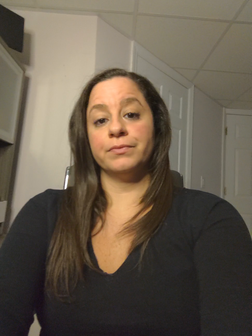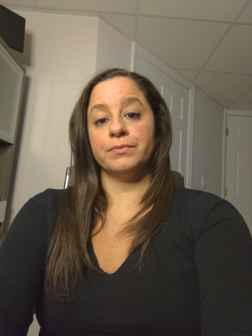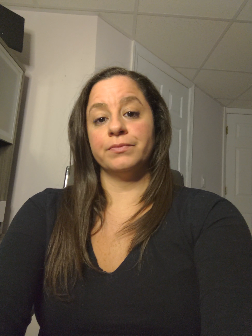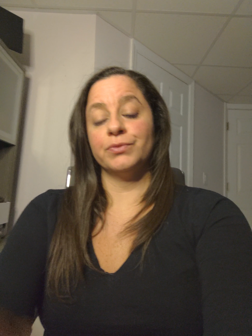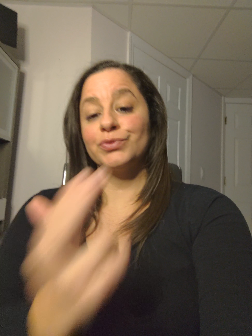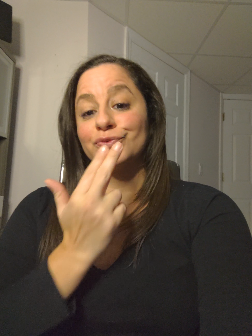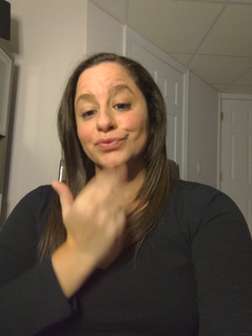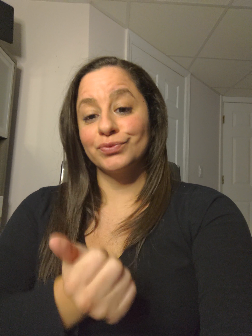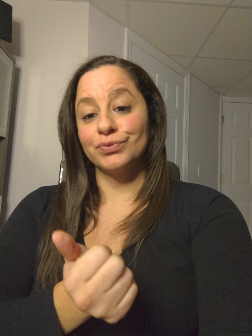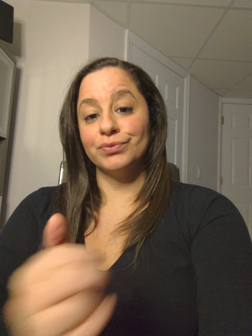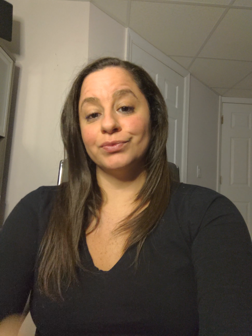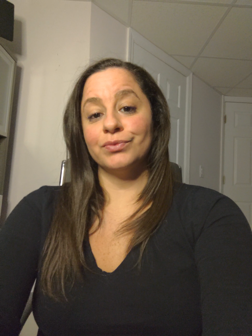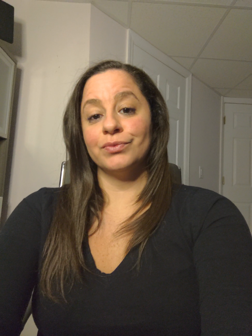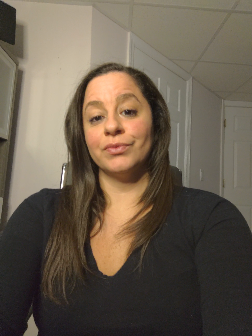cute